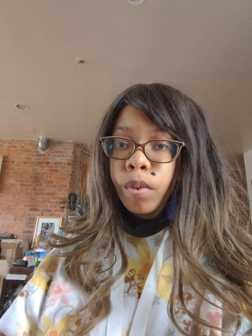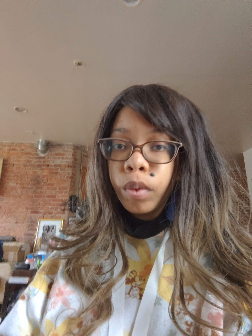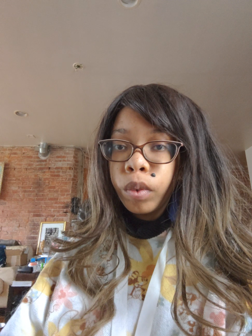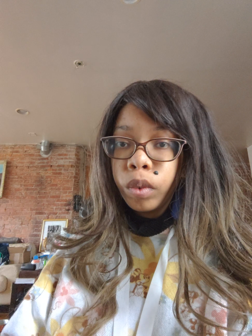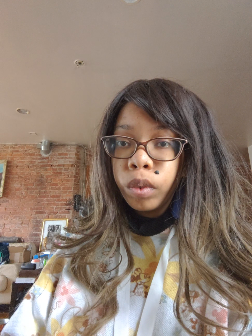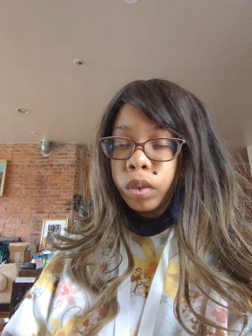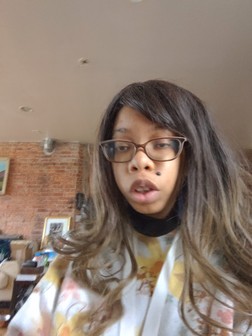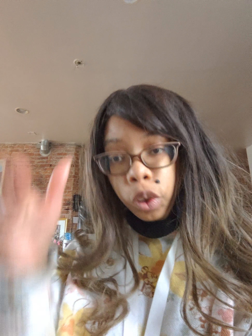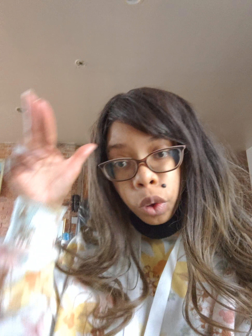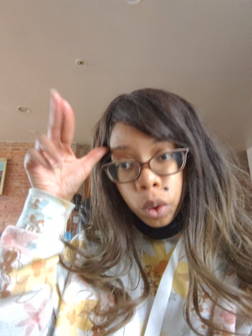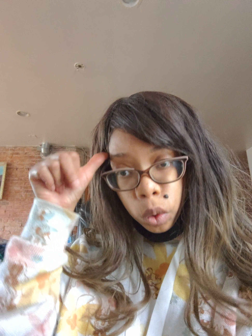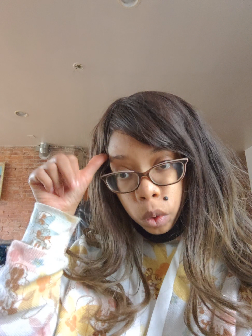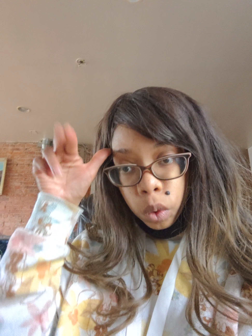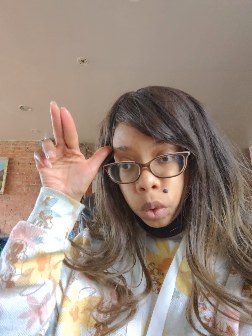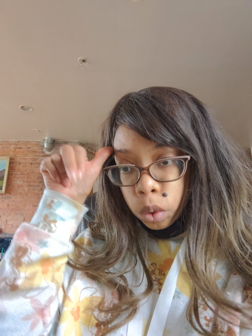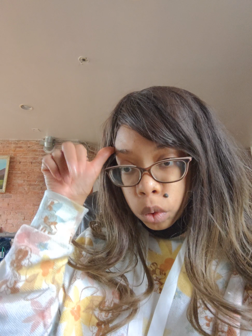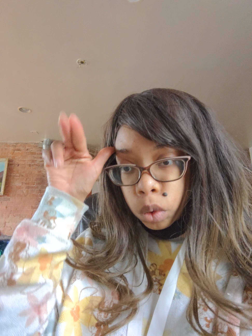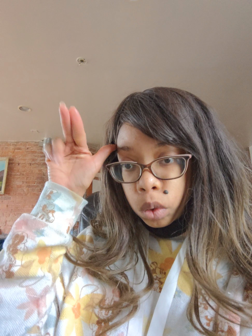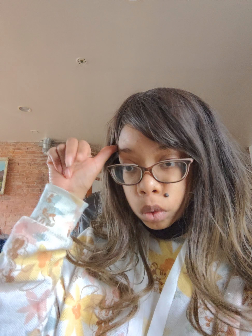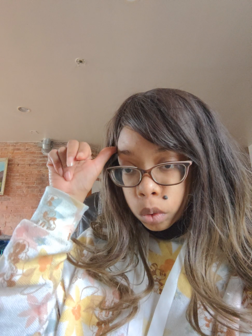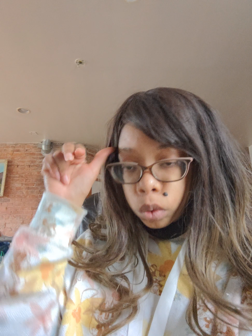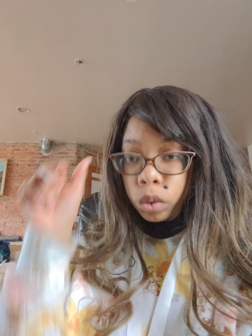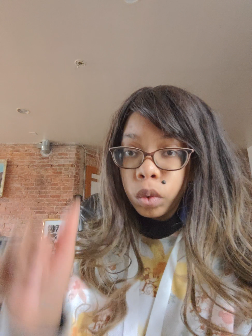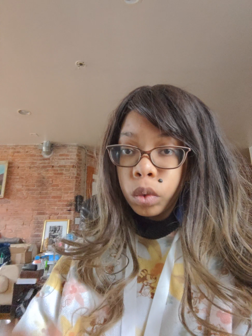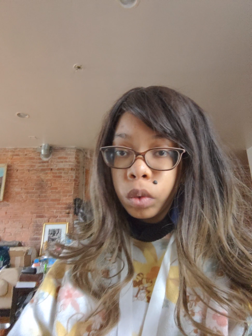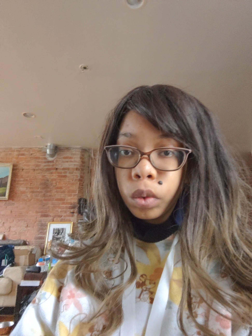horse